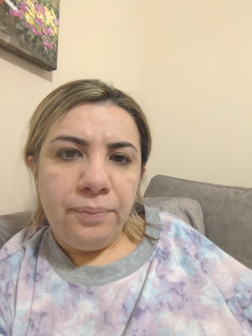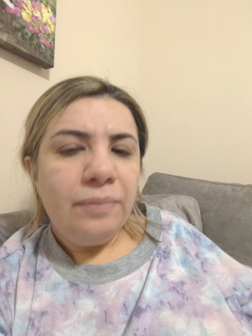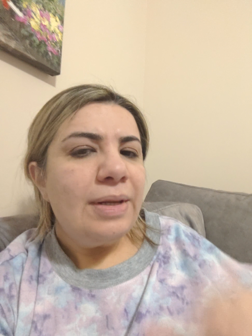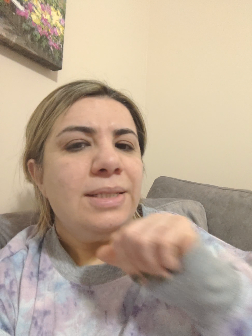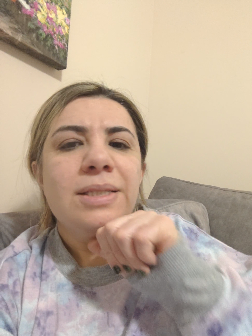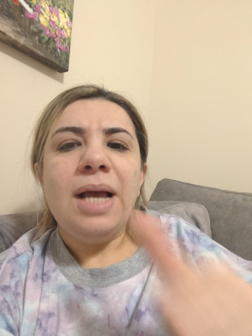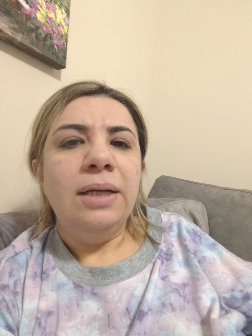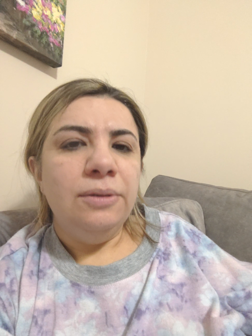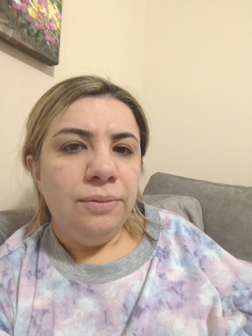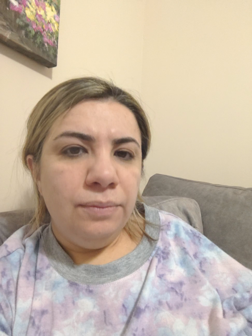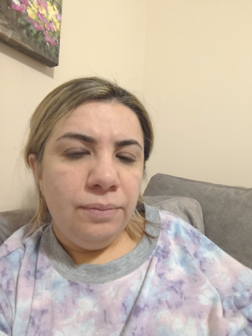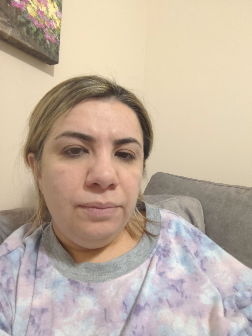not